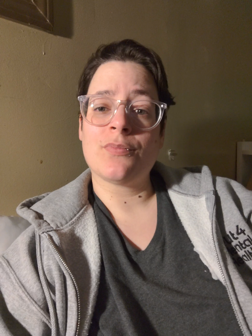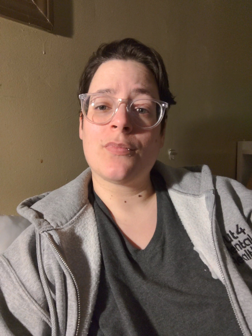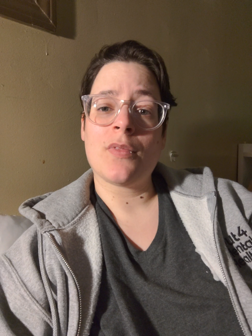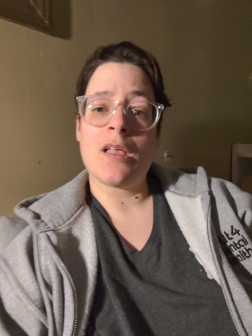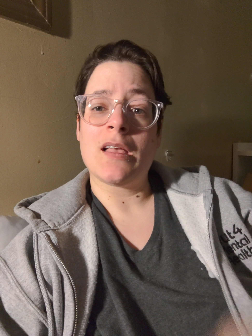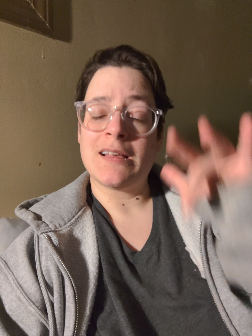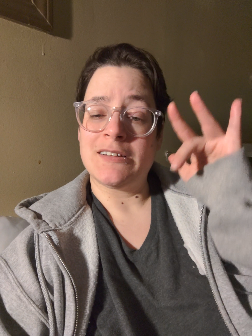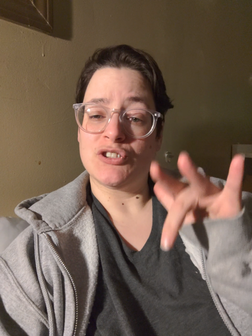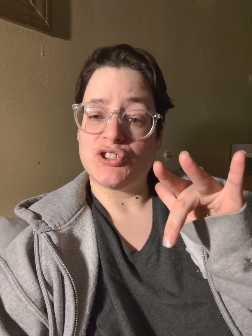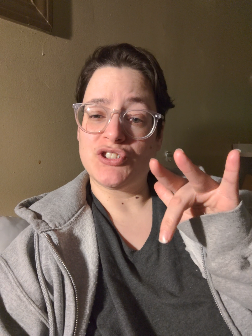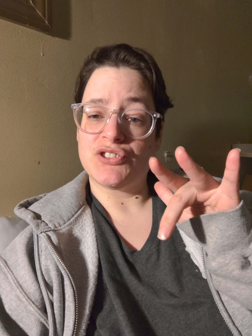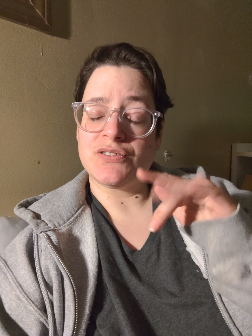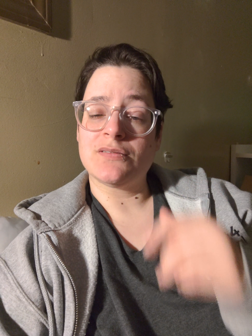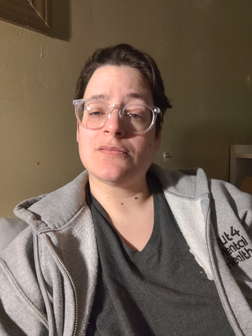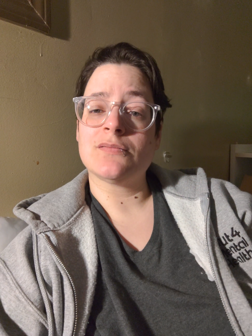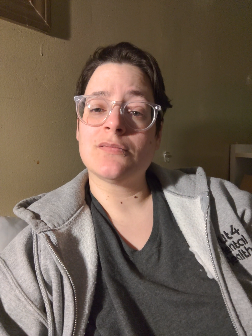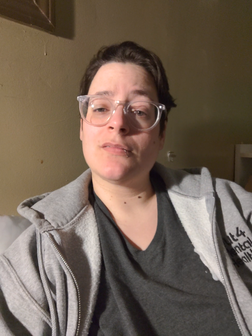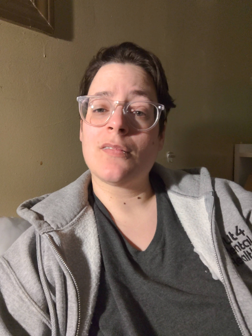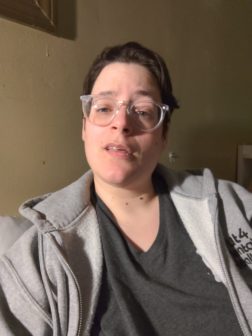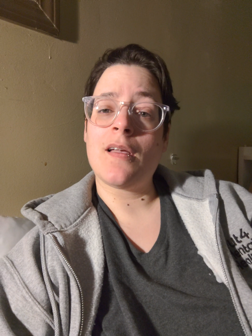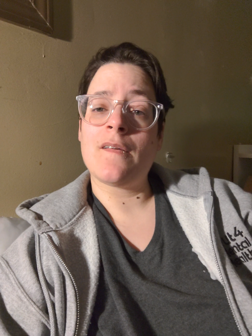touch